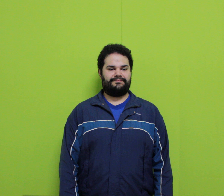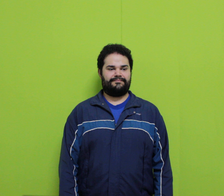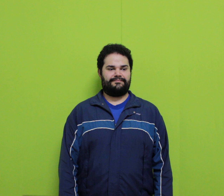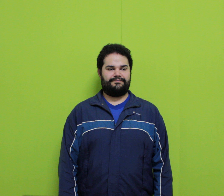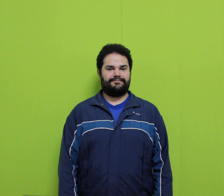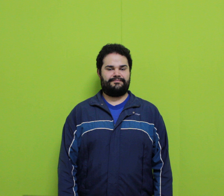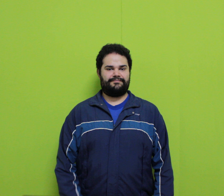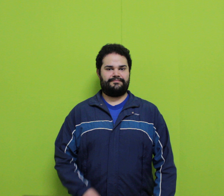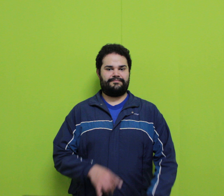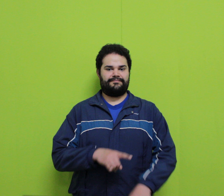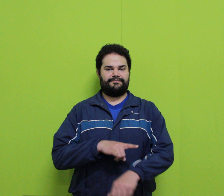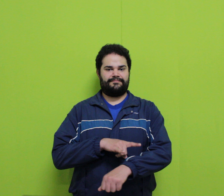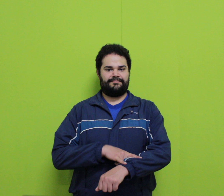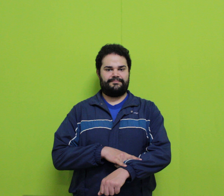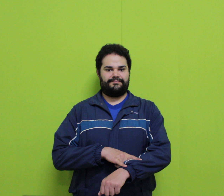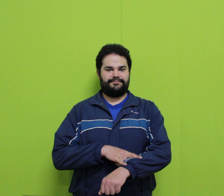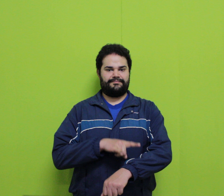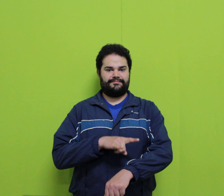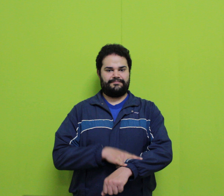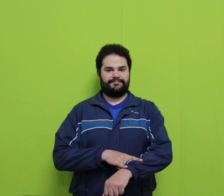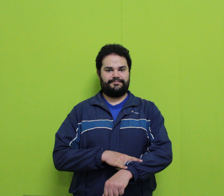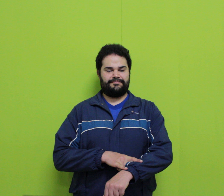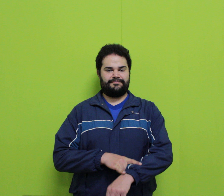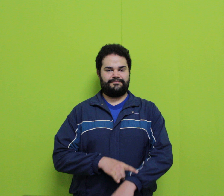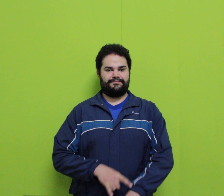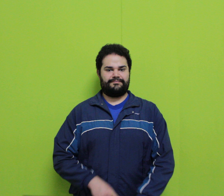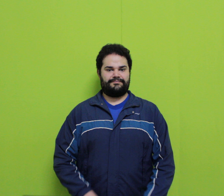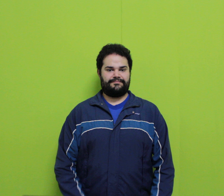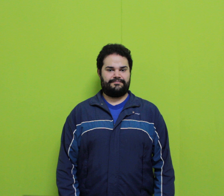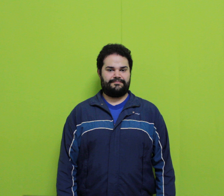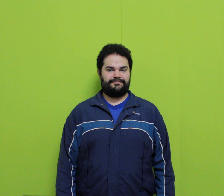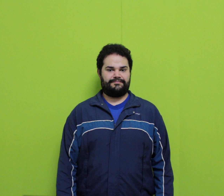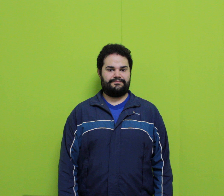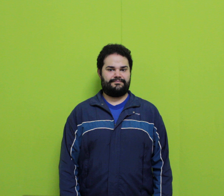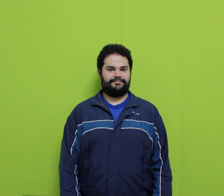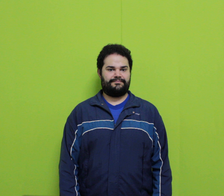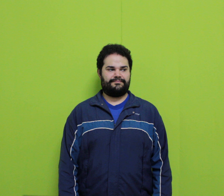banheiro